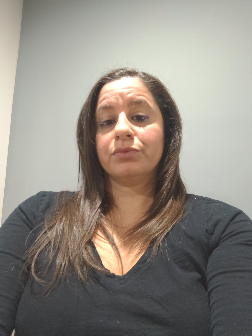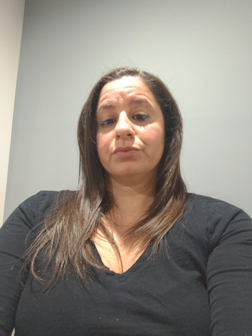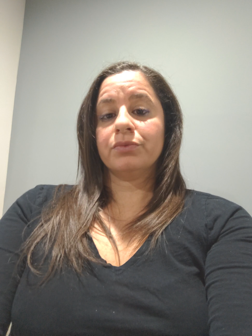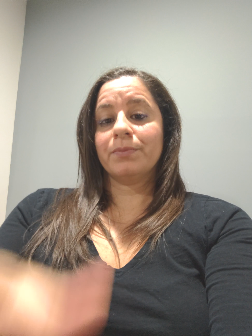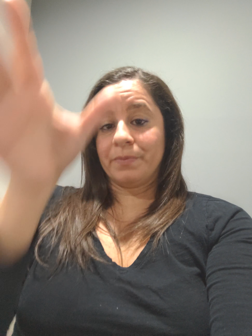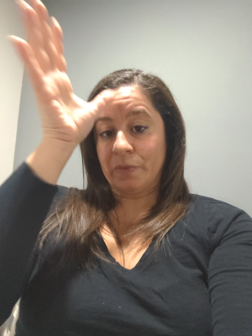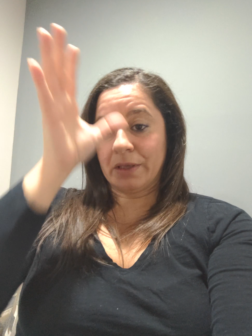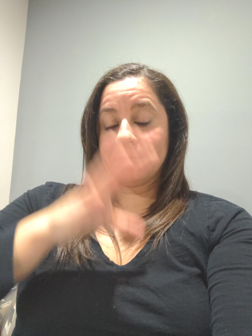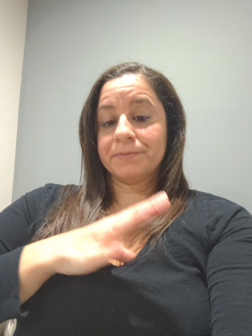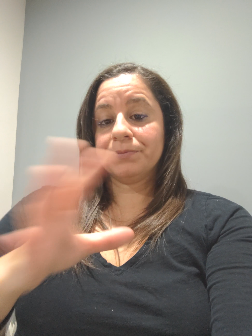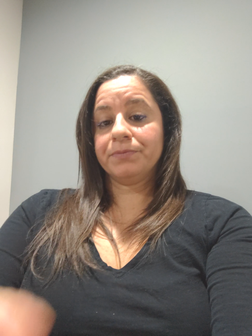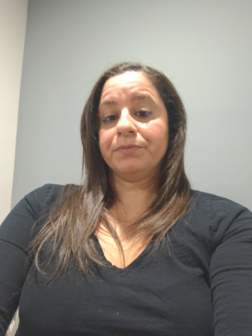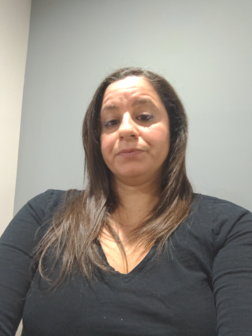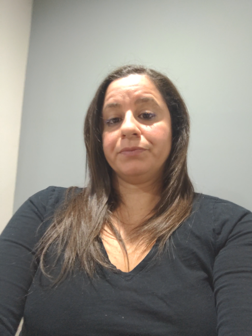man